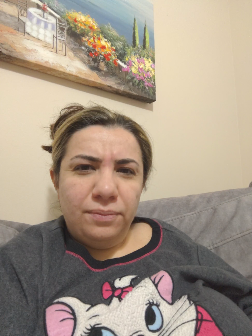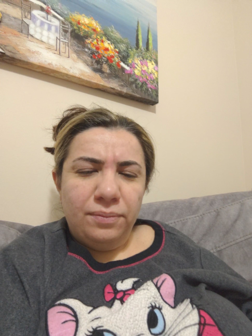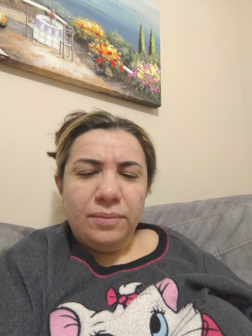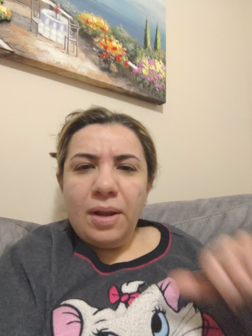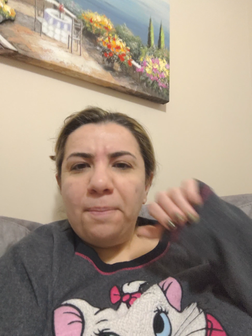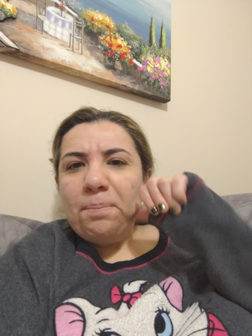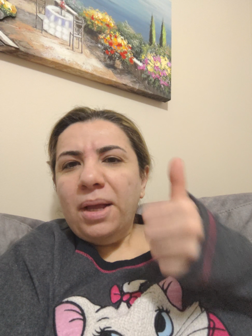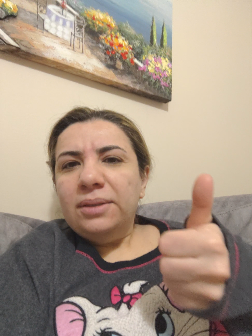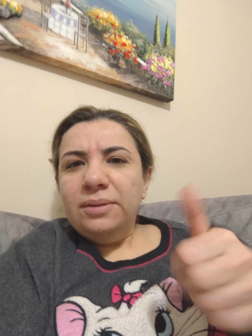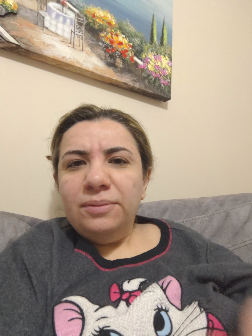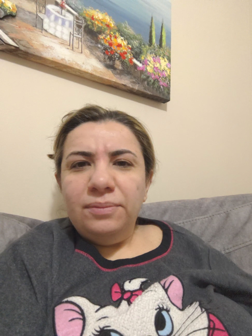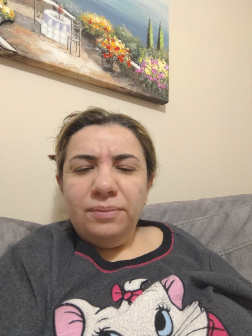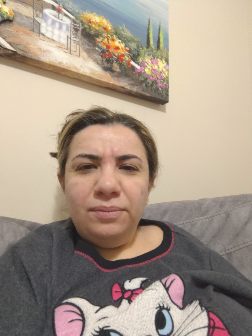tomorrow